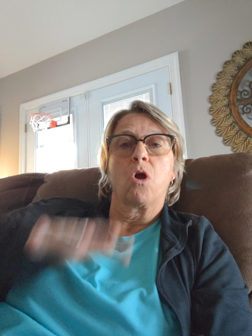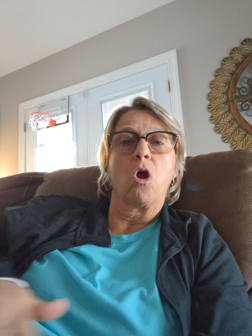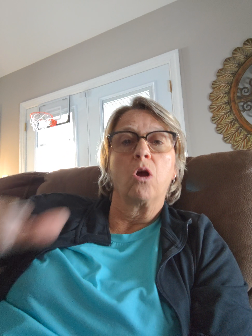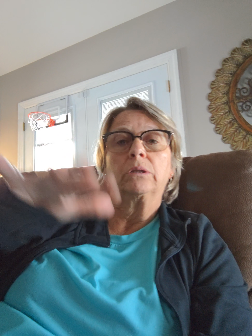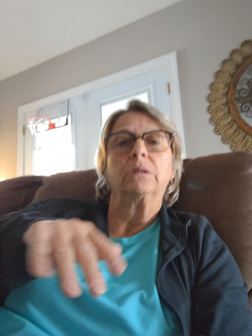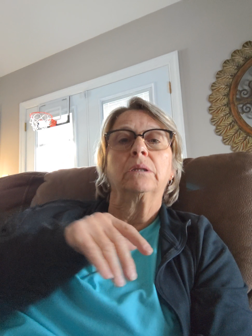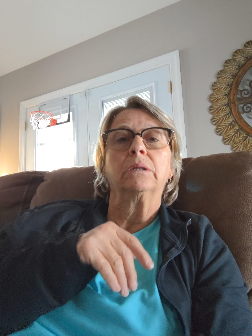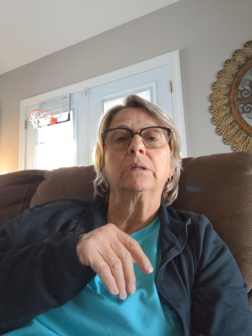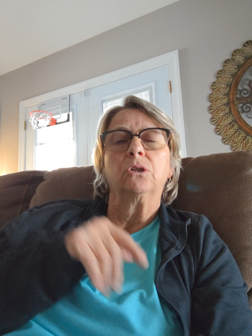backyard